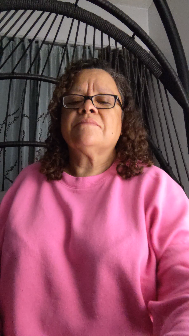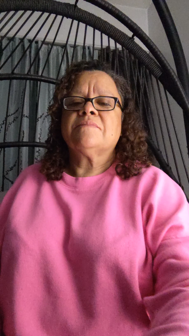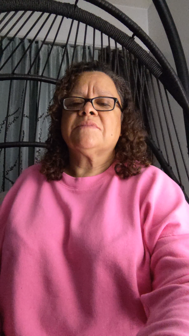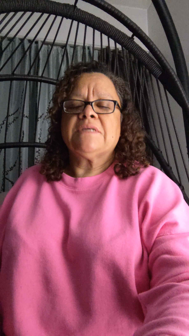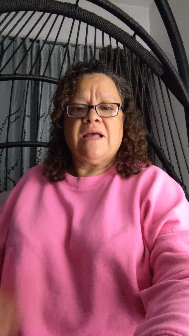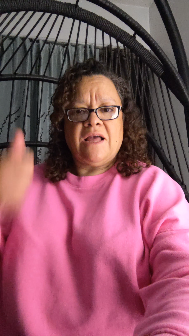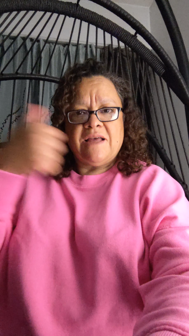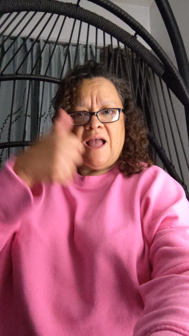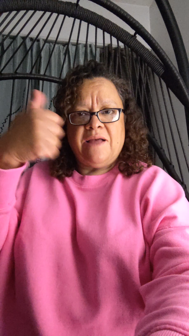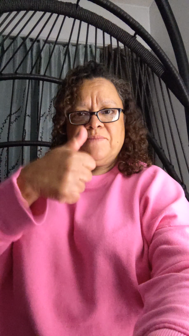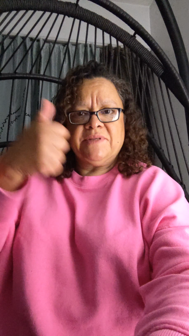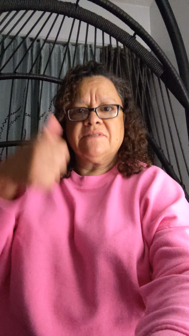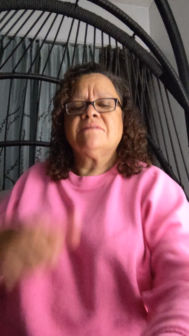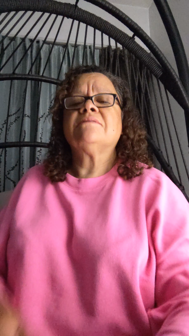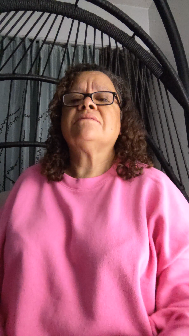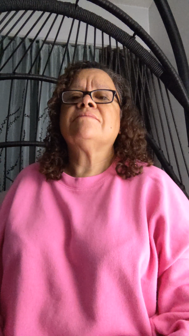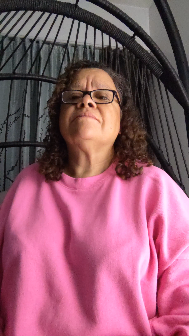game